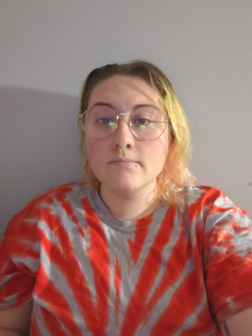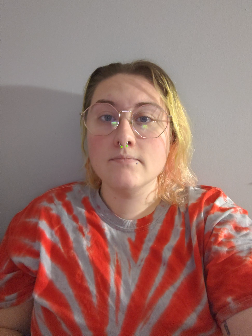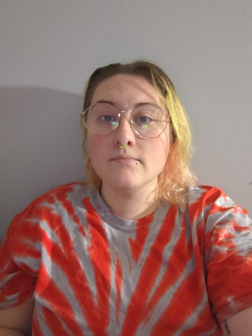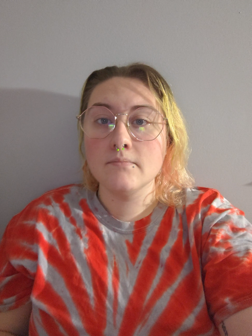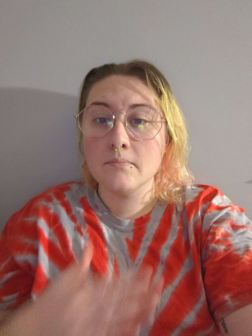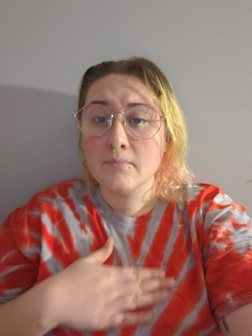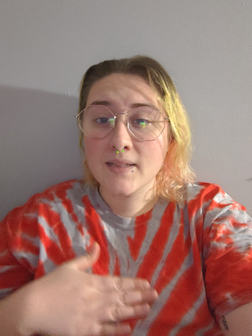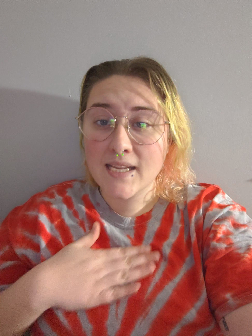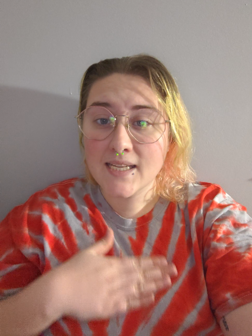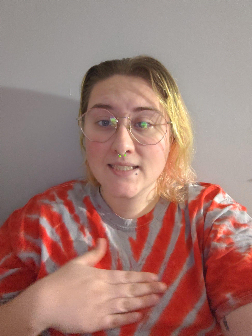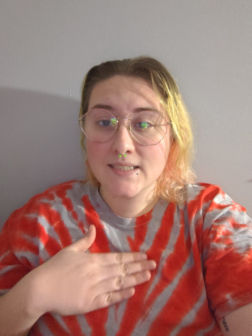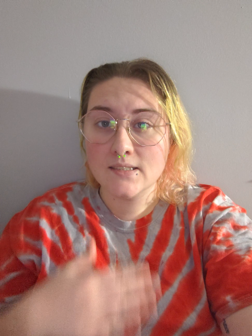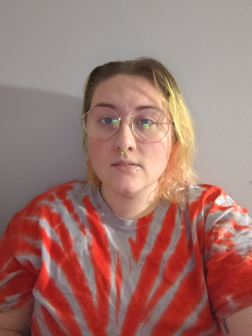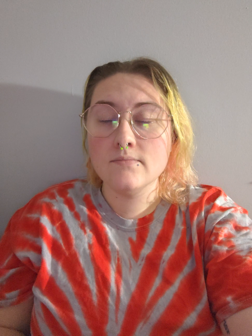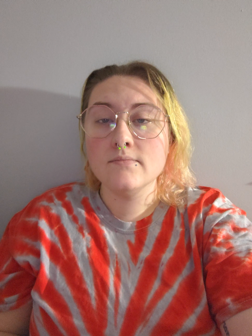please